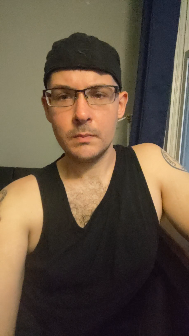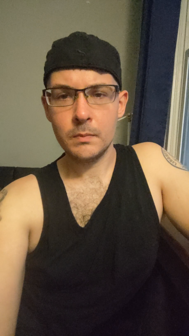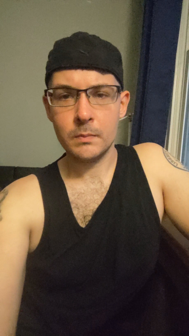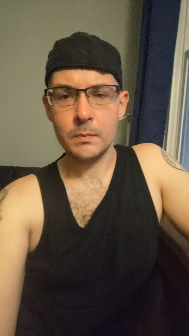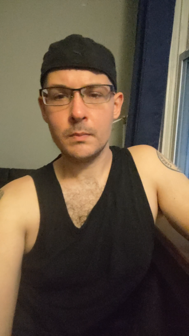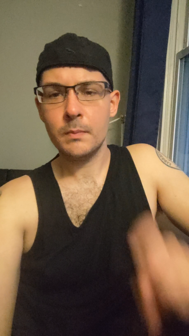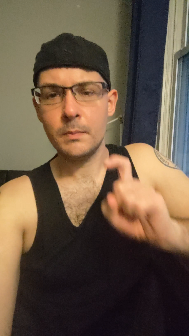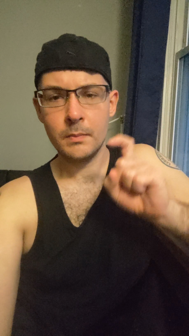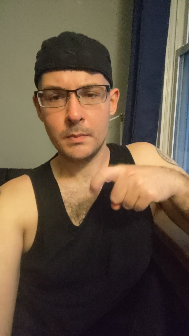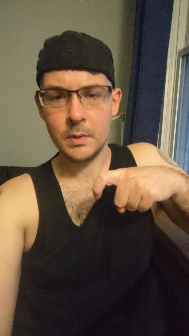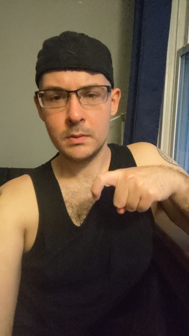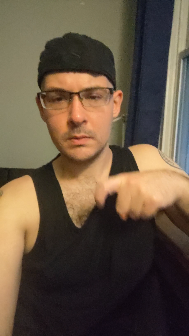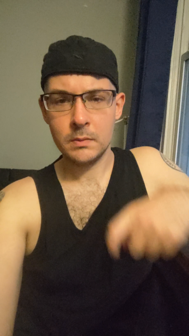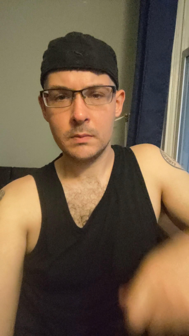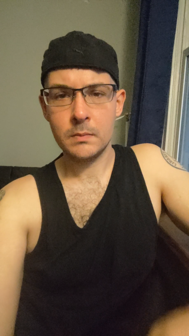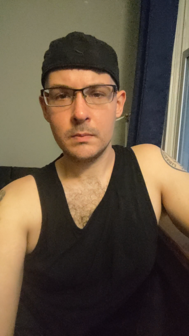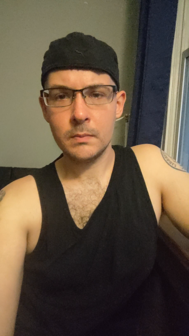must